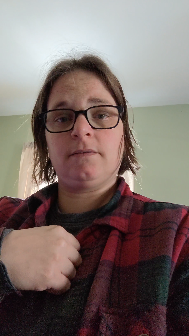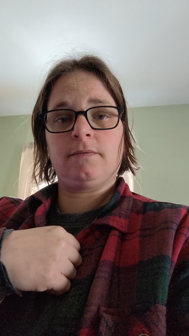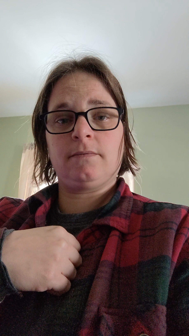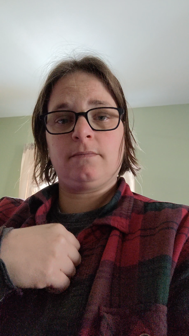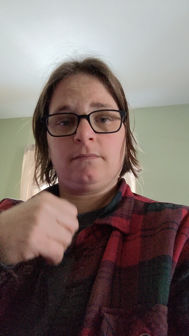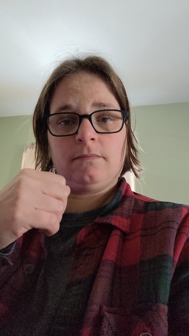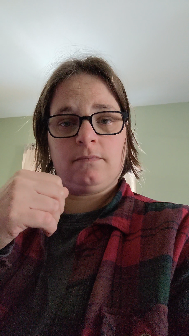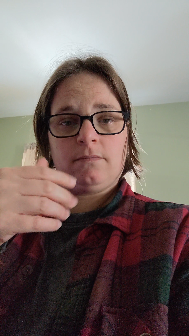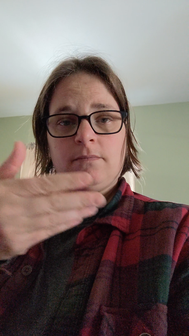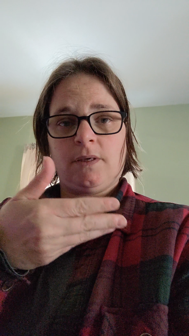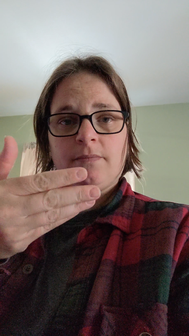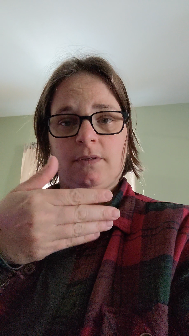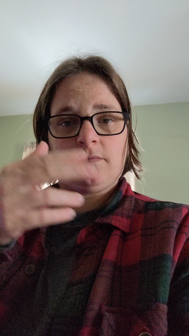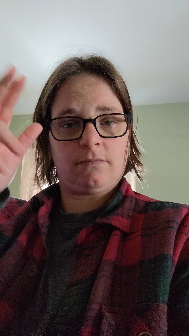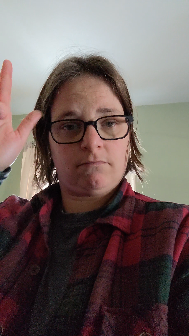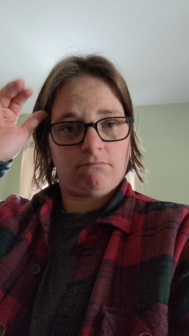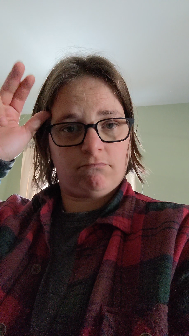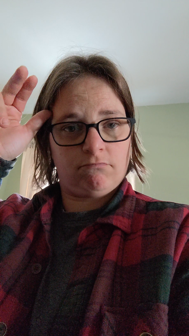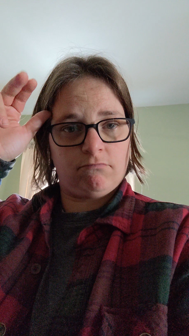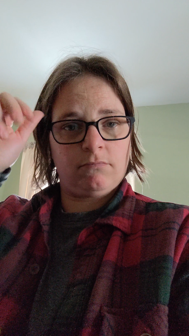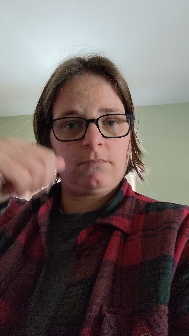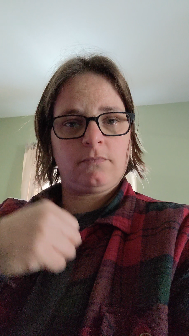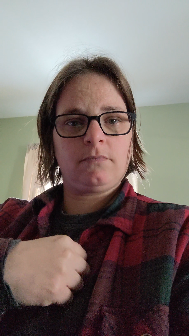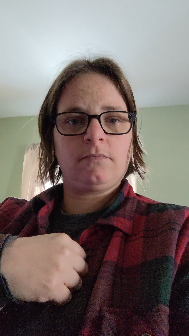pony